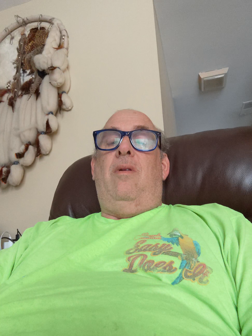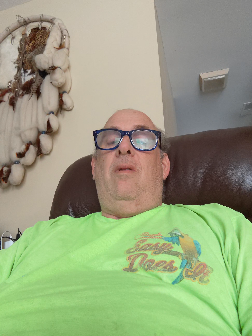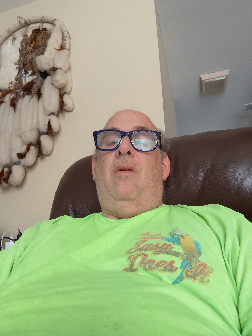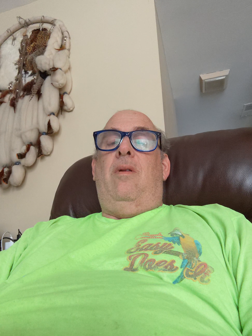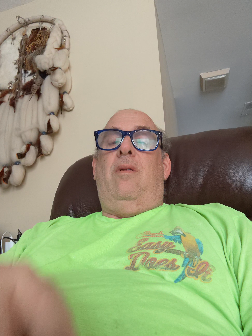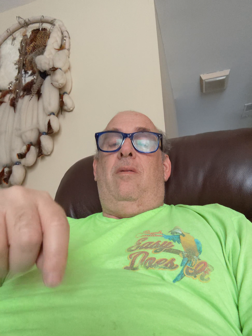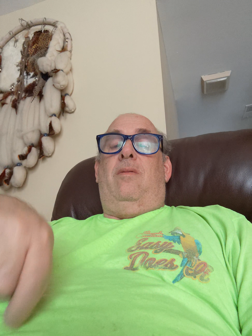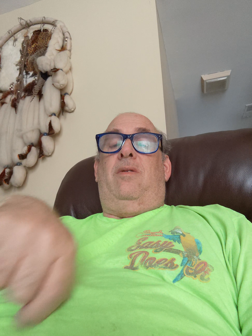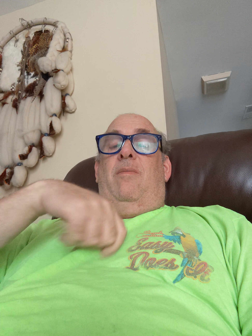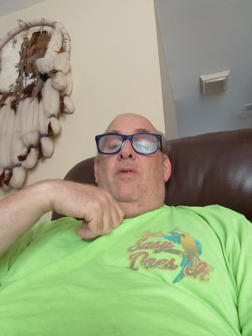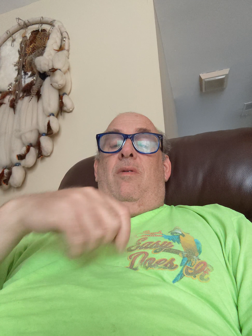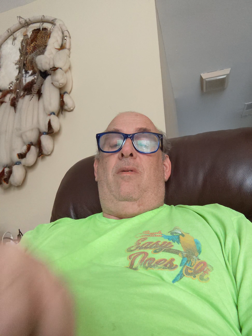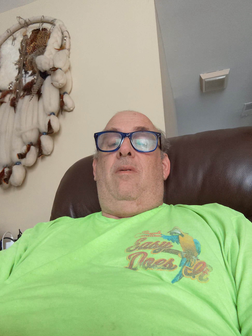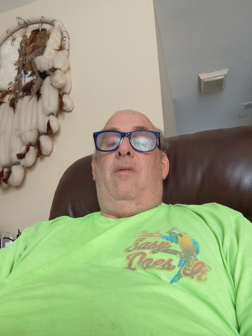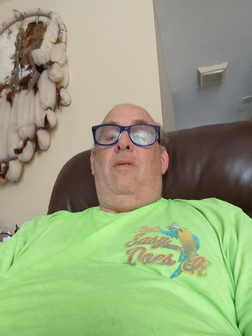zipper